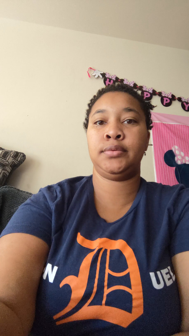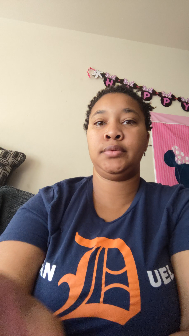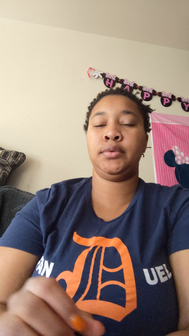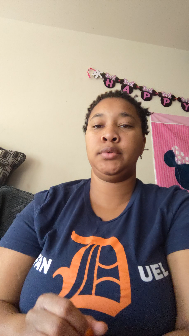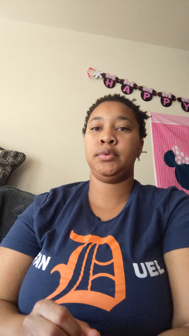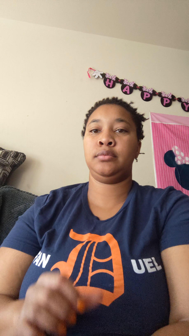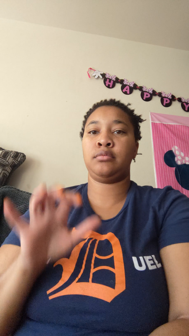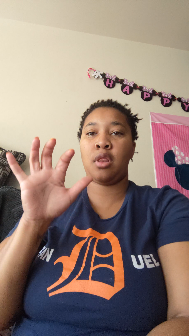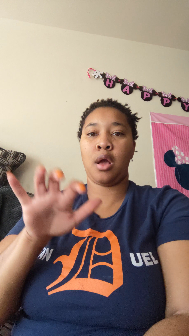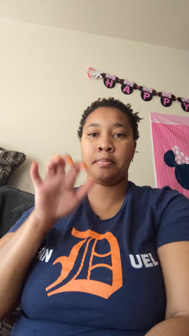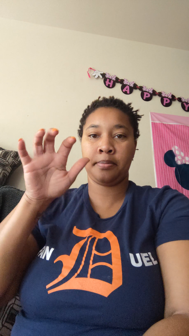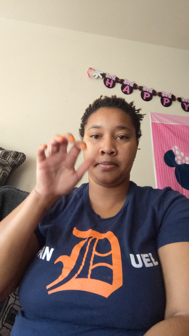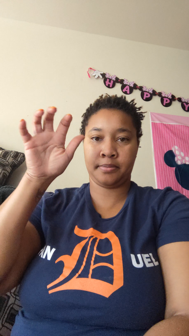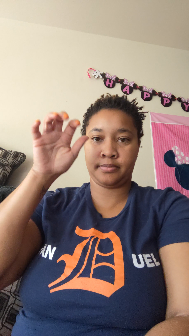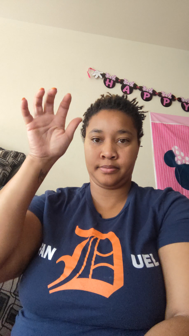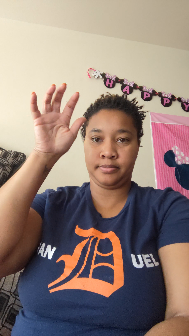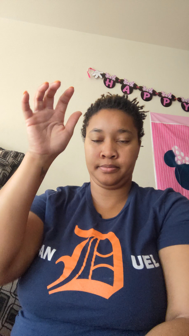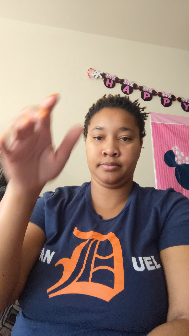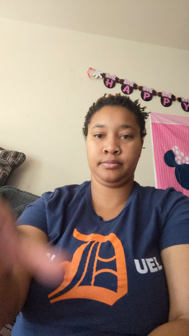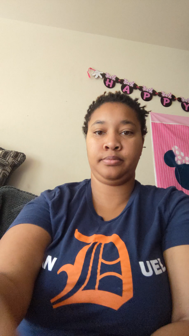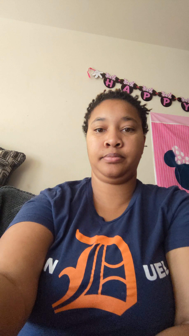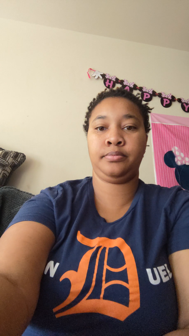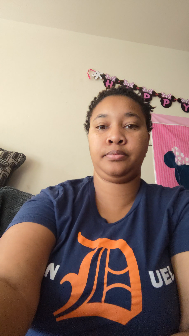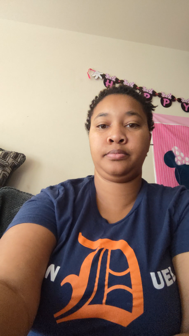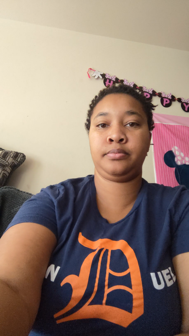climb